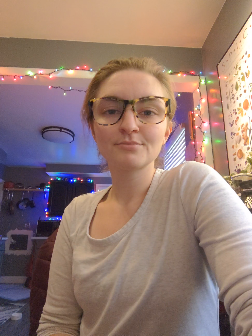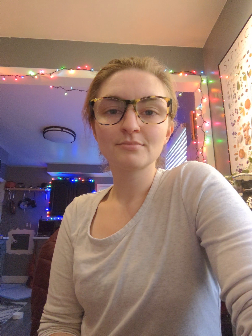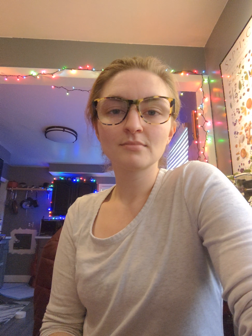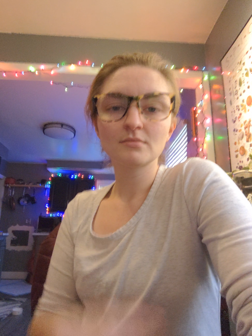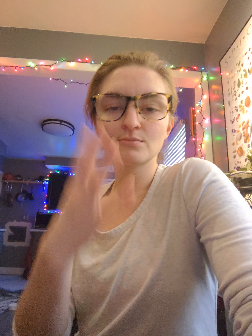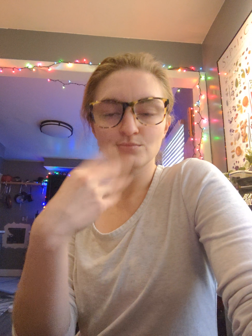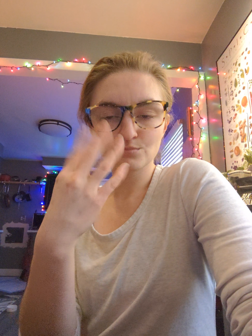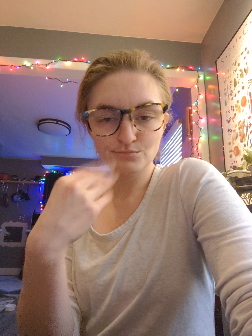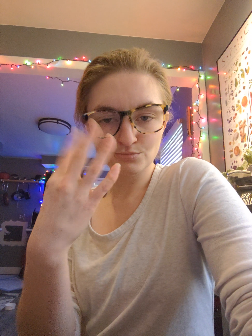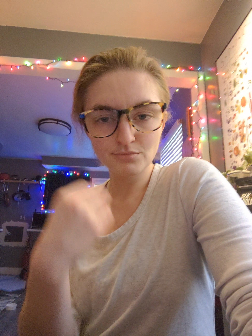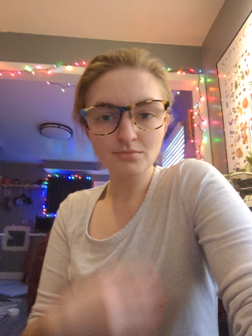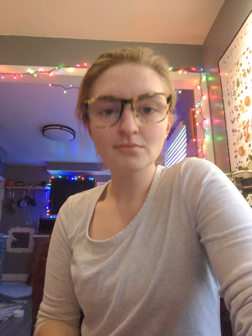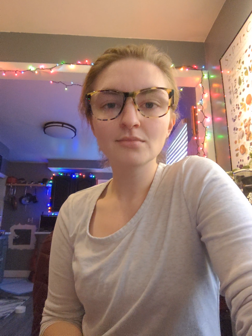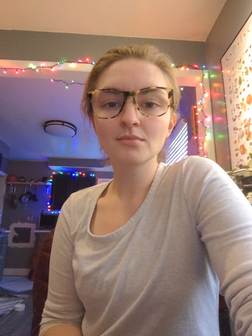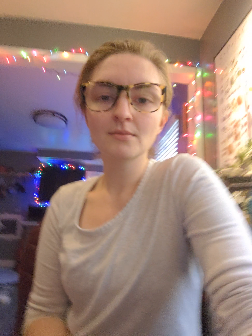sleepy